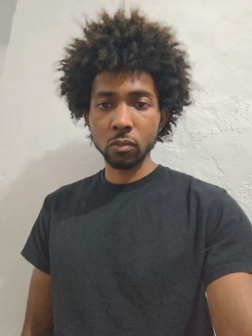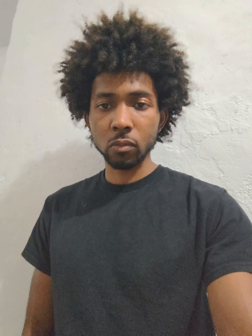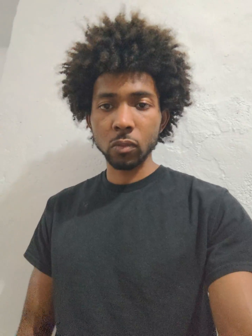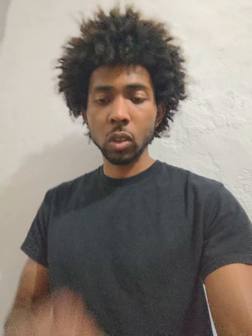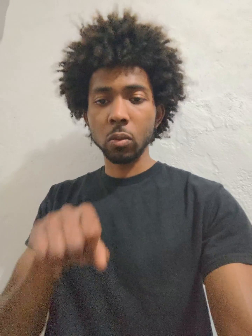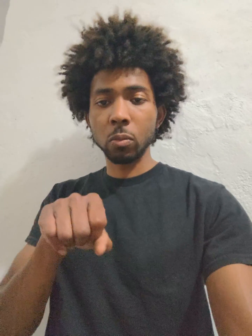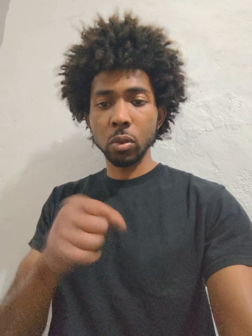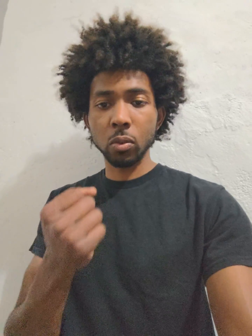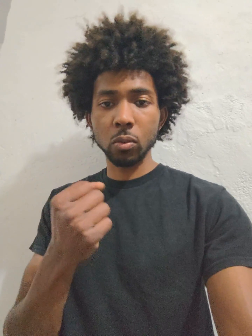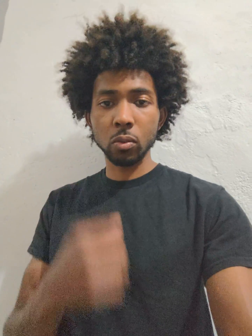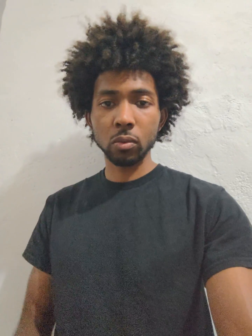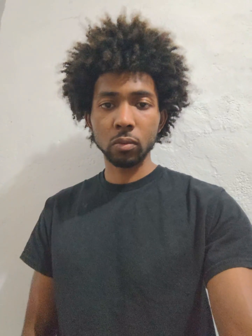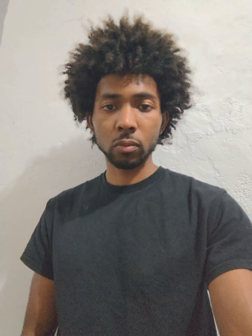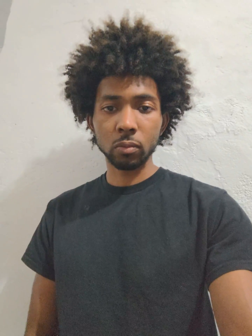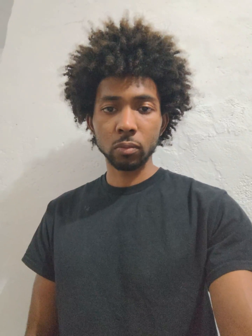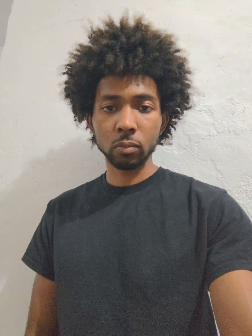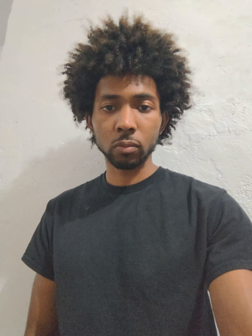break